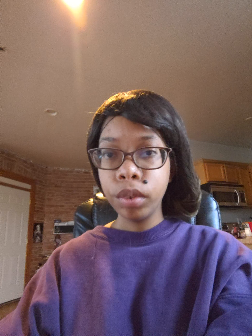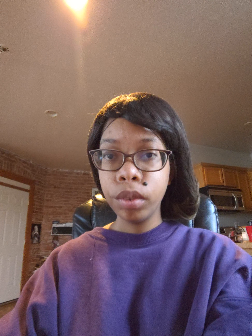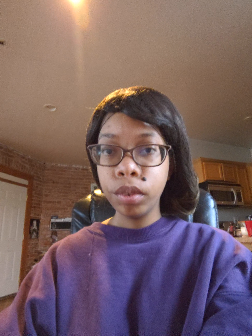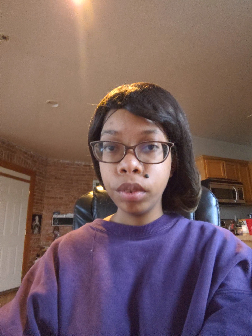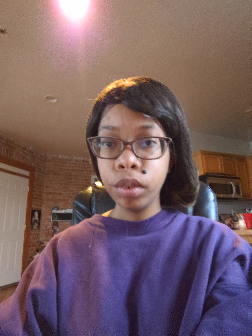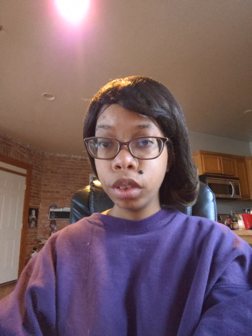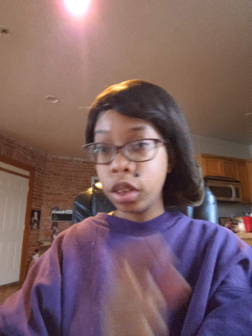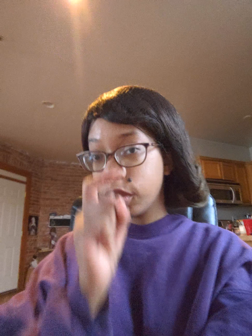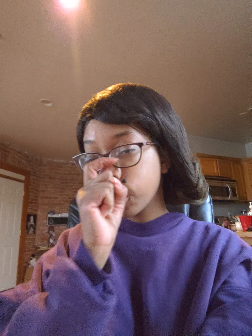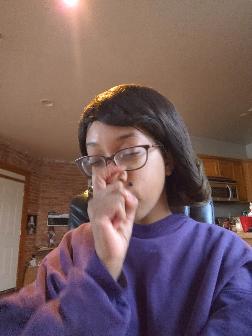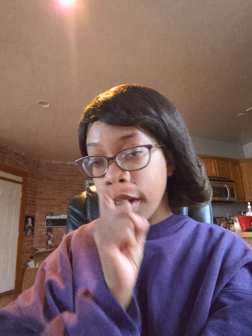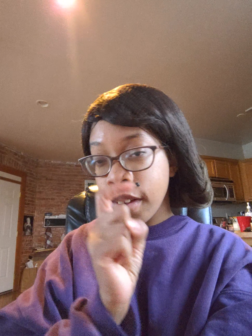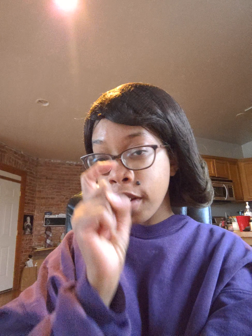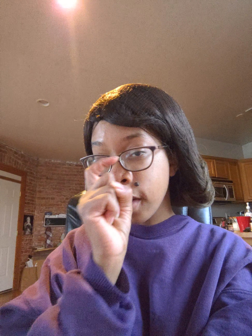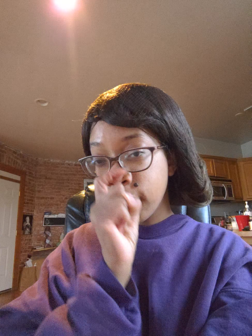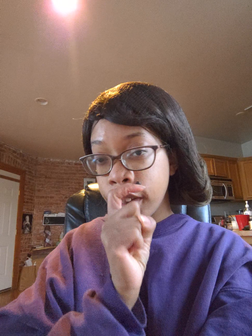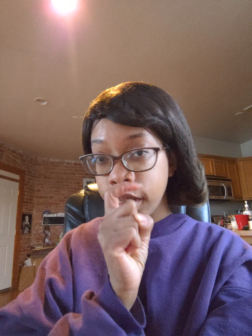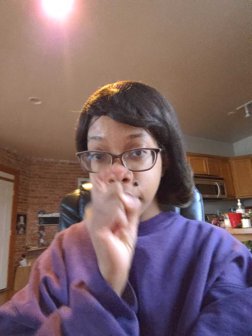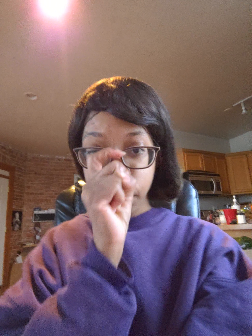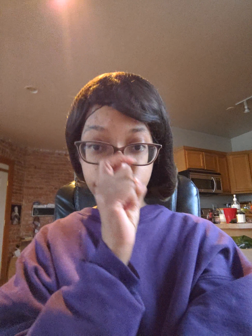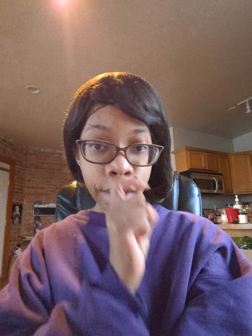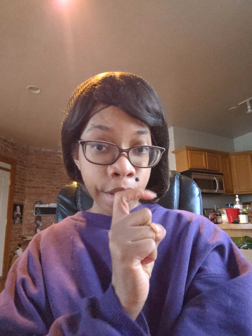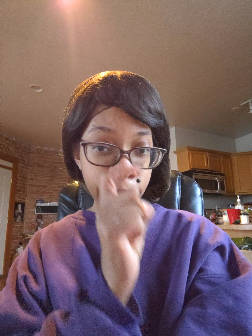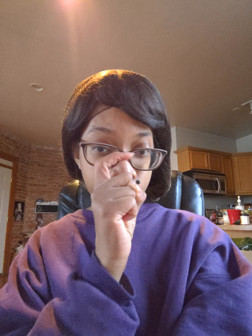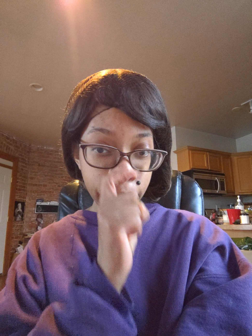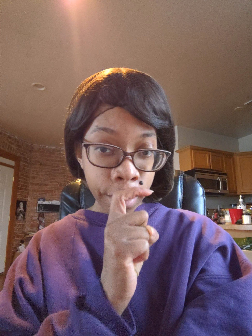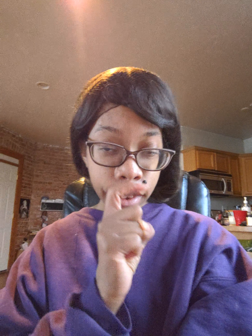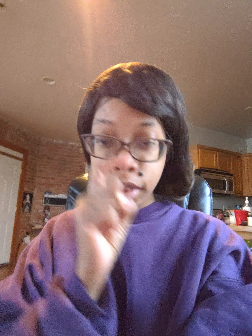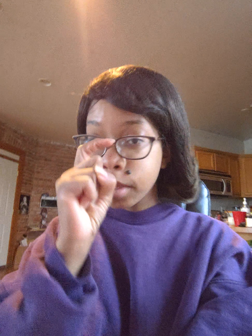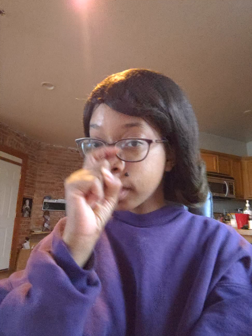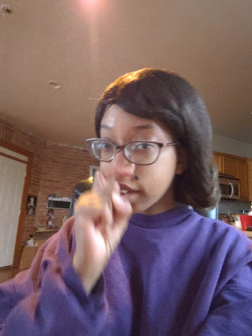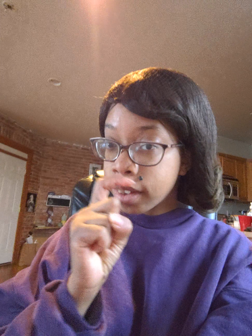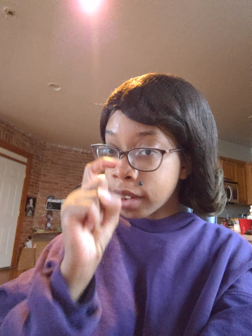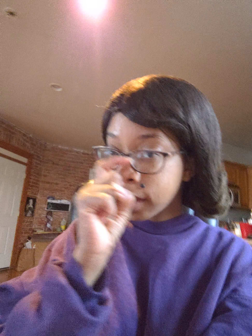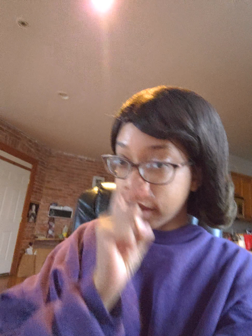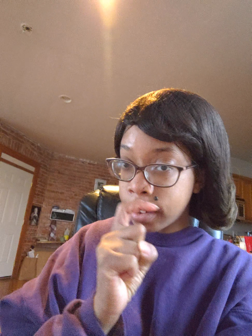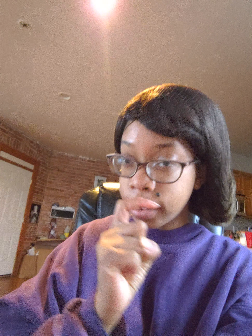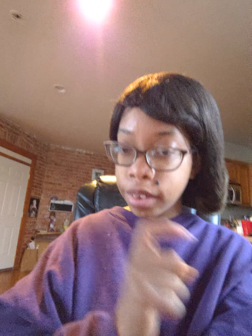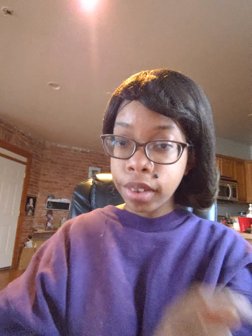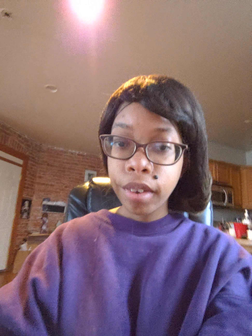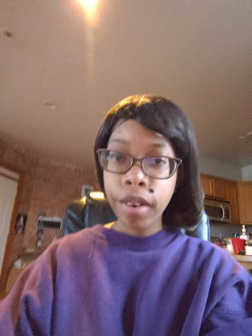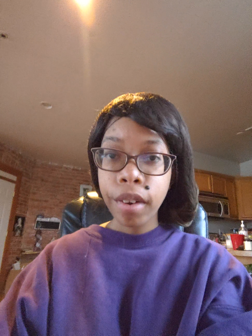doll